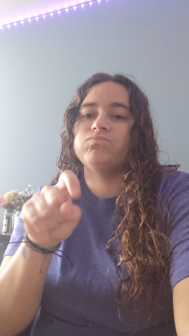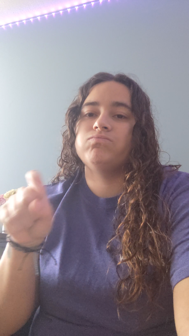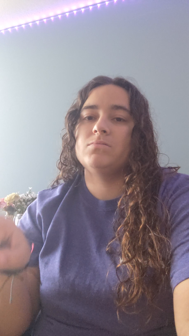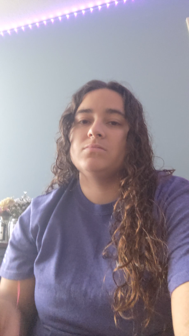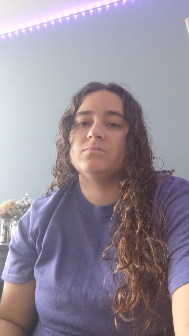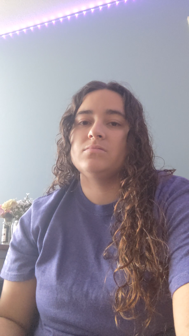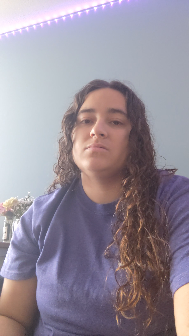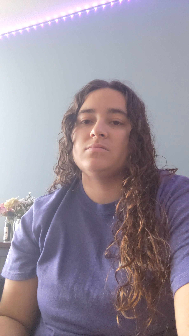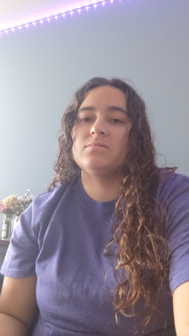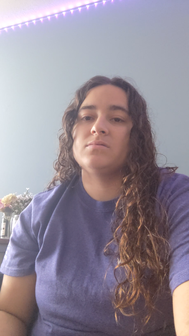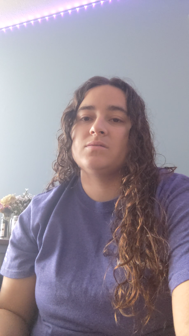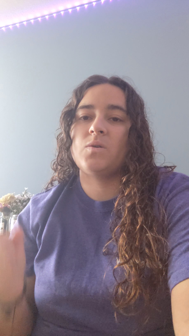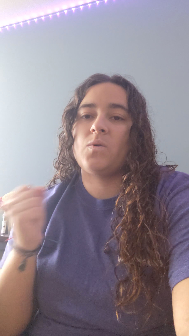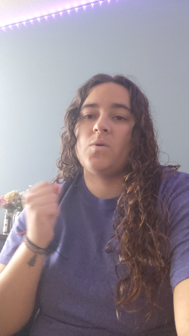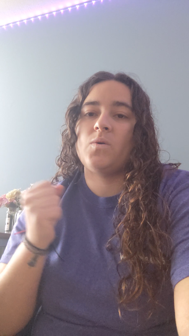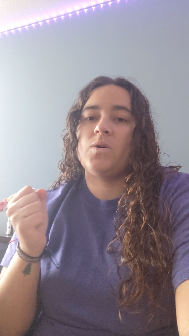cold